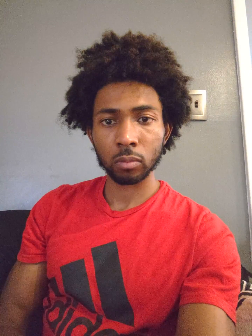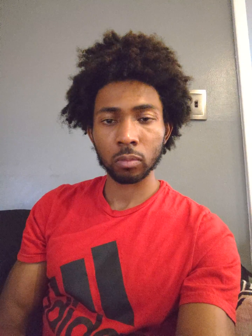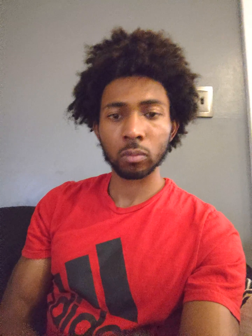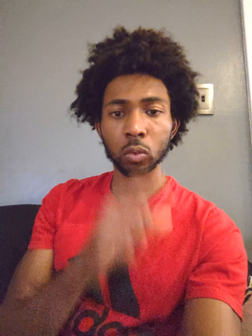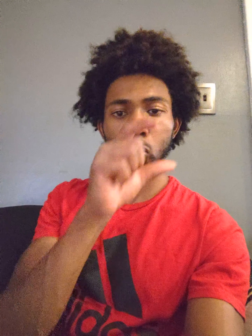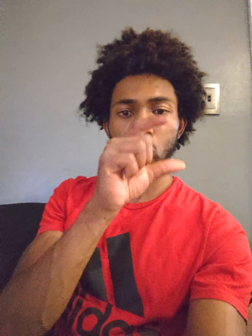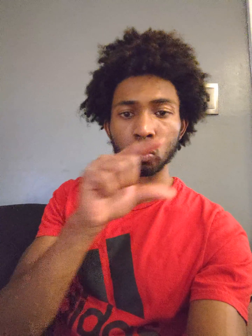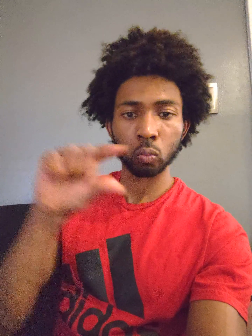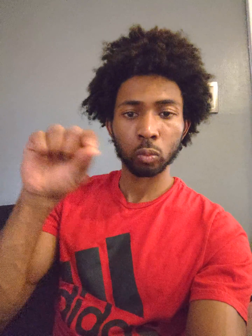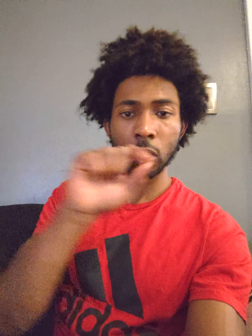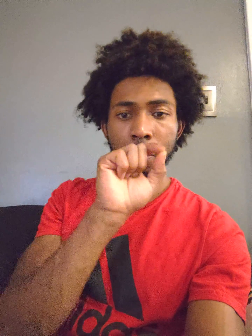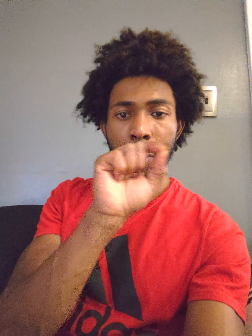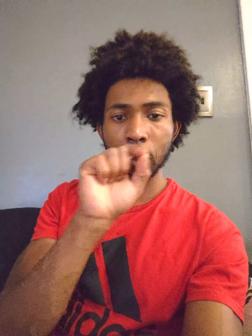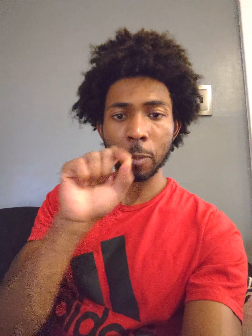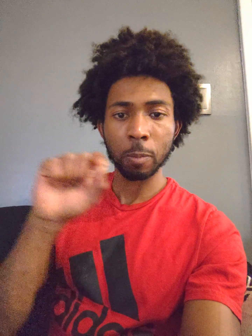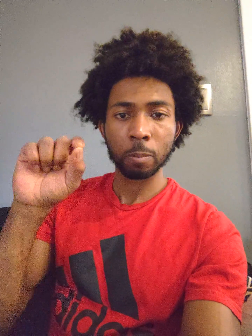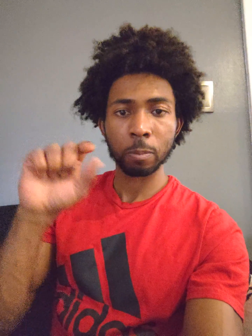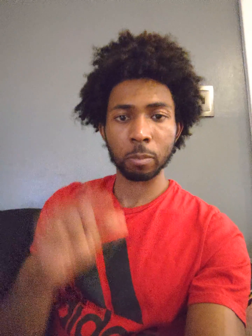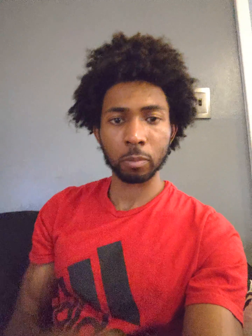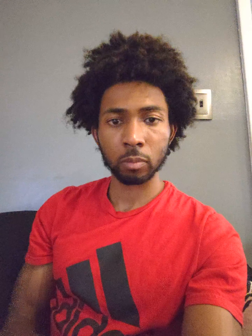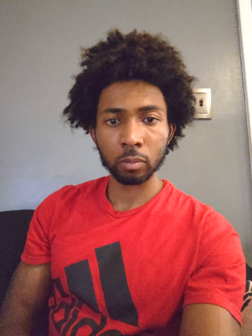peas